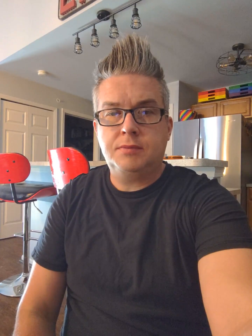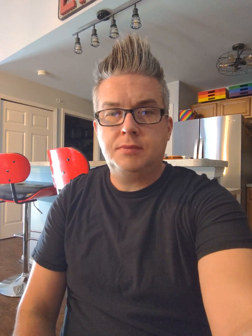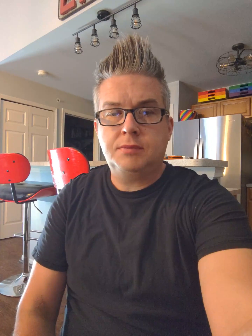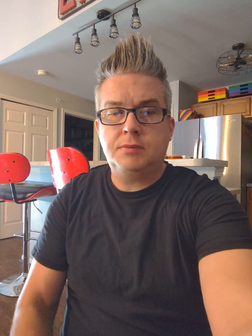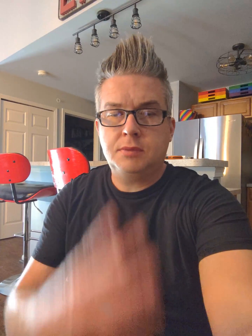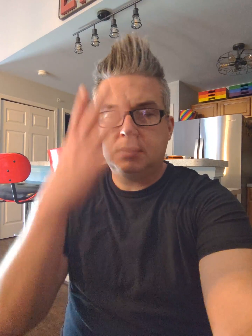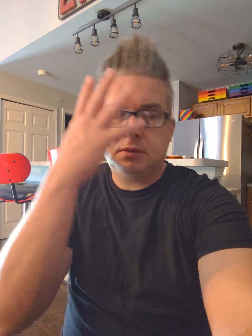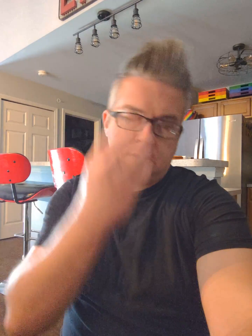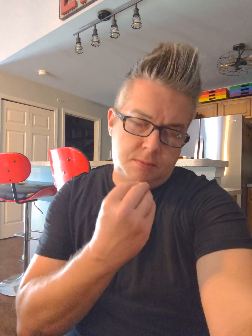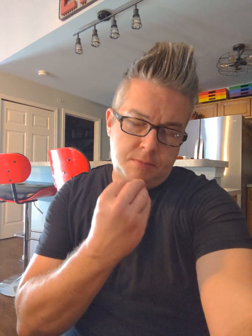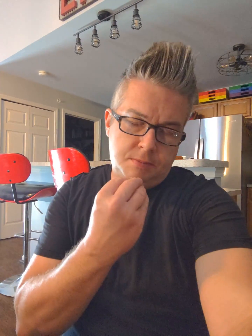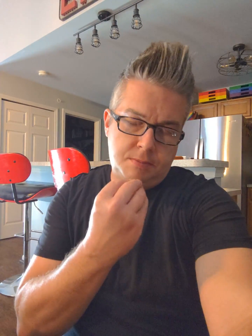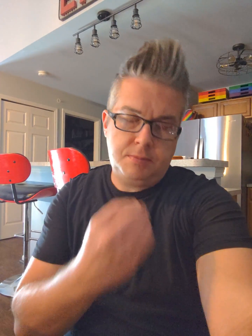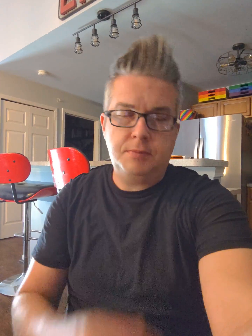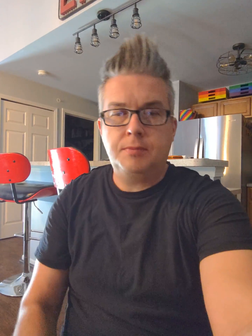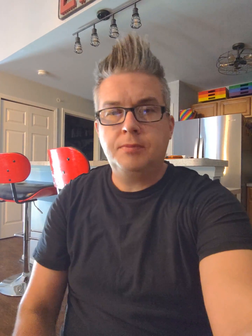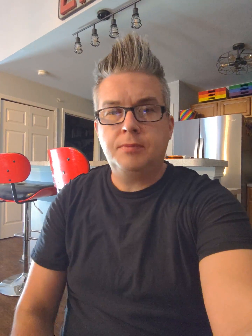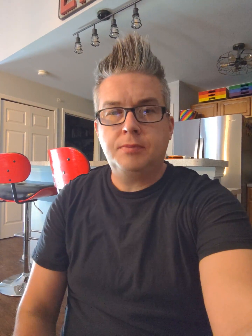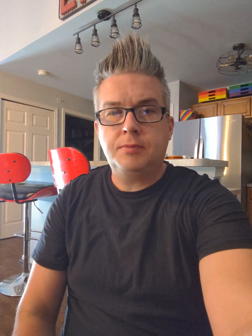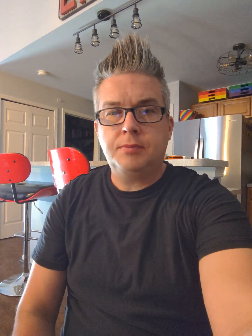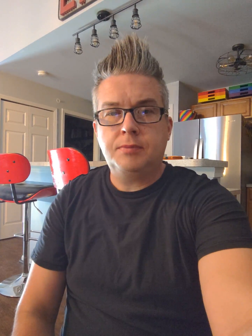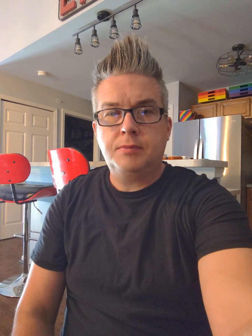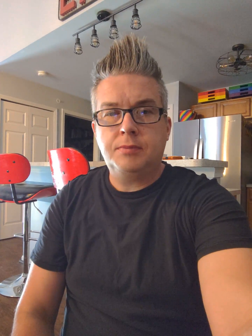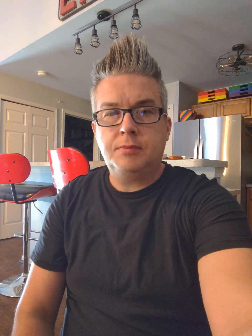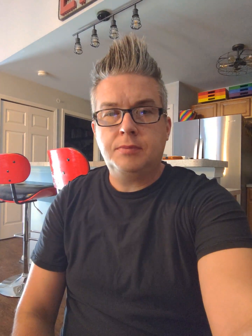asleep